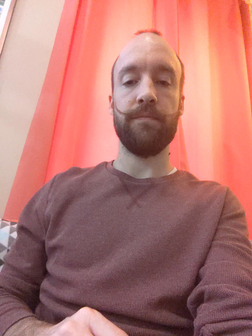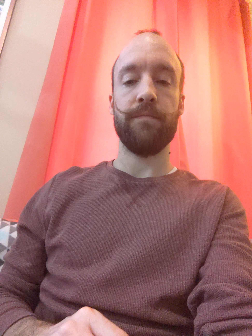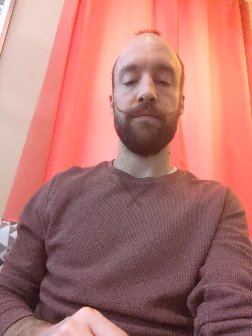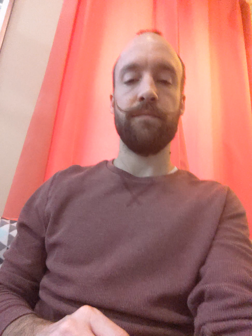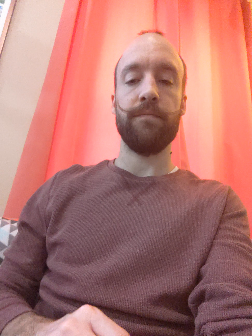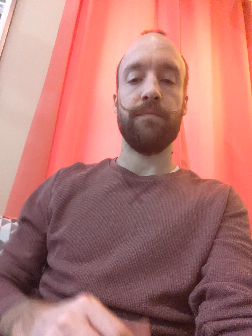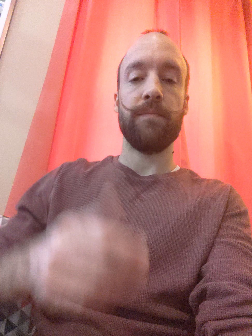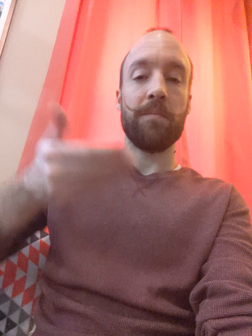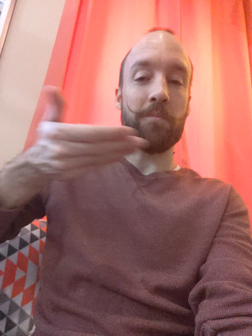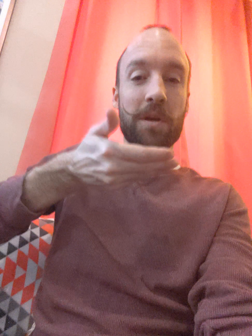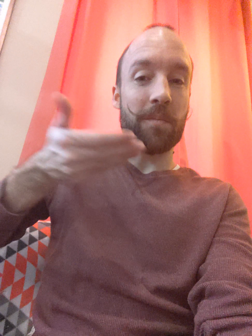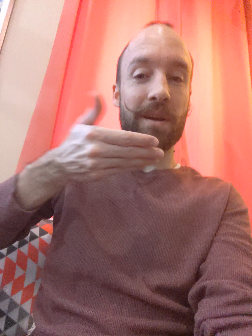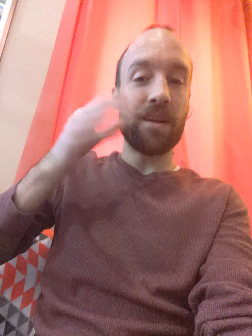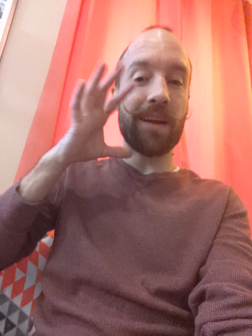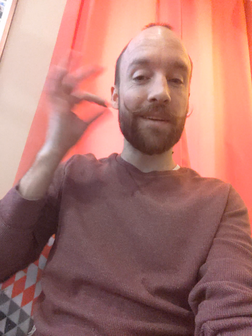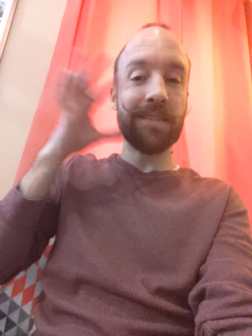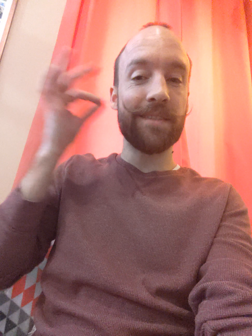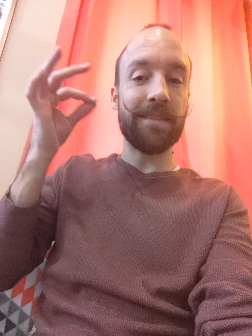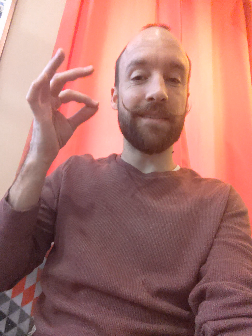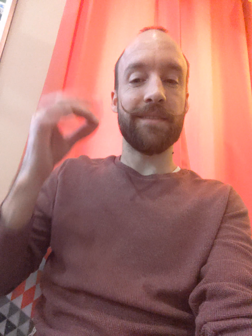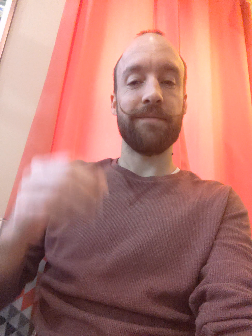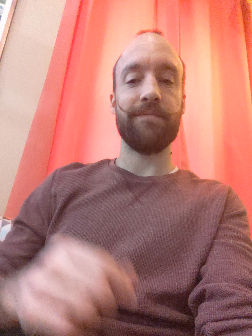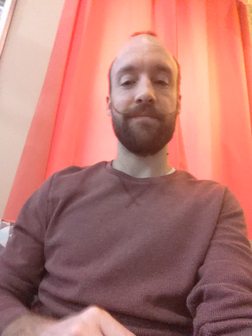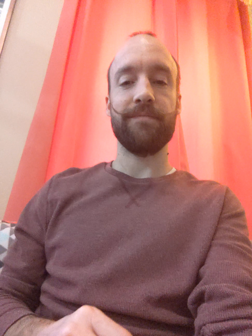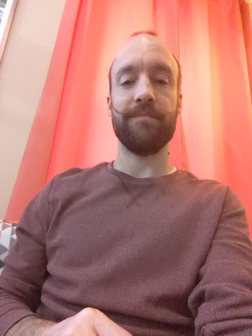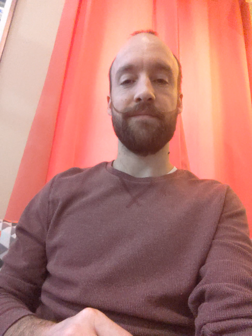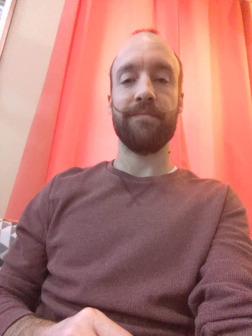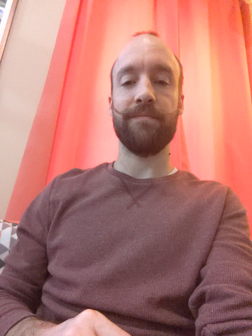kitty